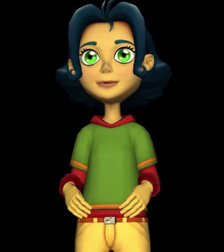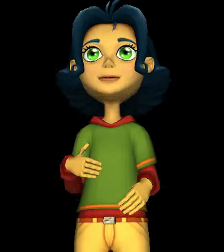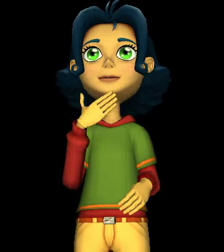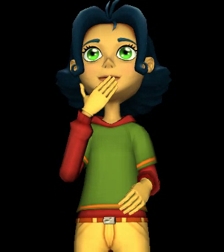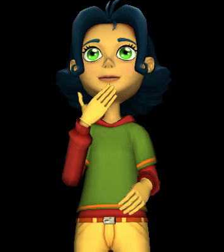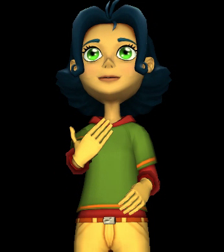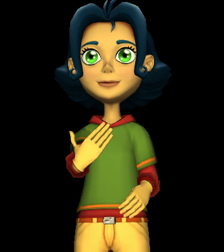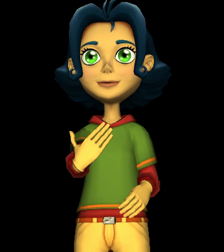يحيي